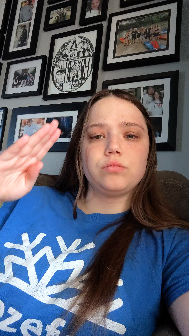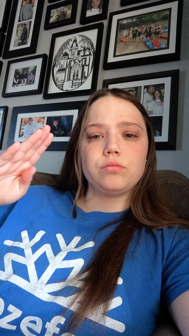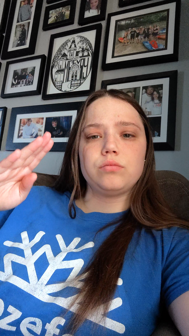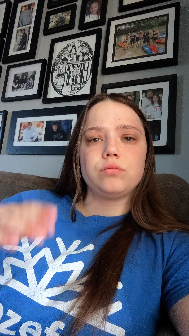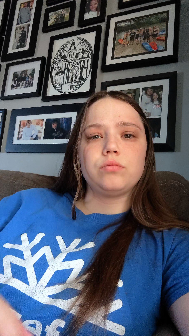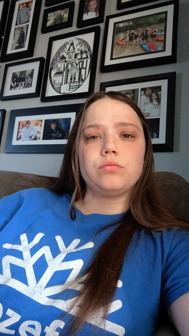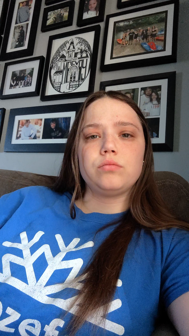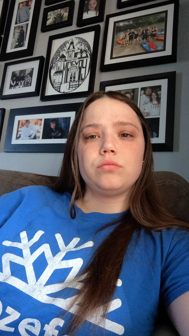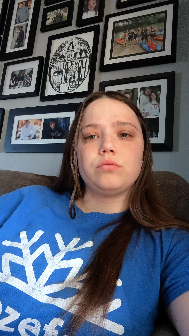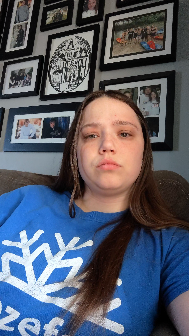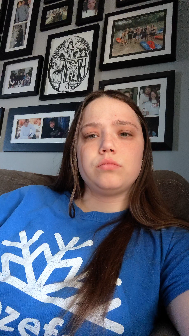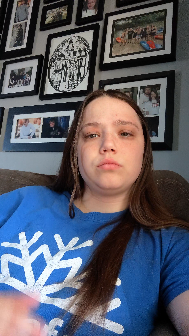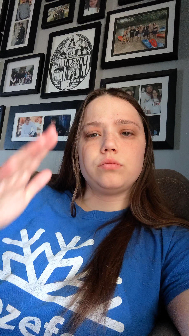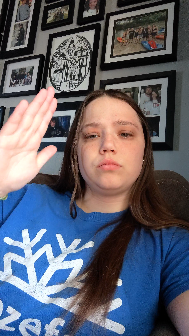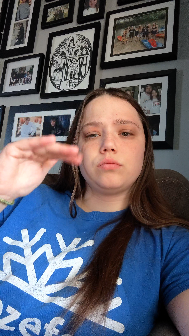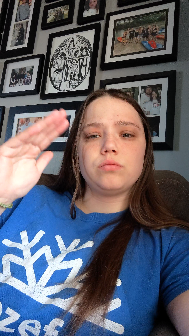downtown